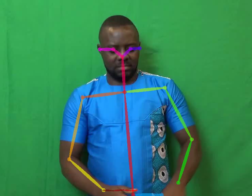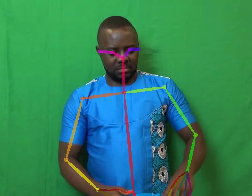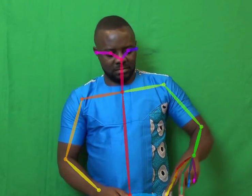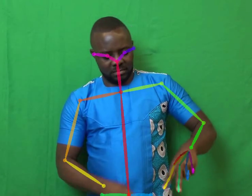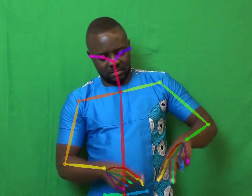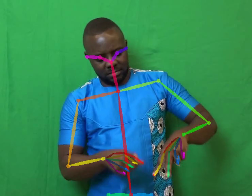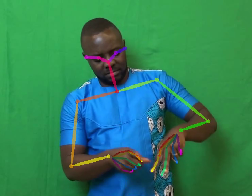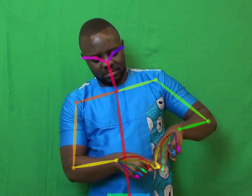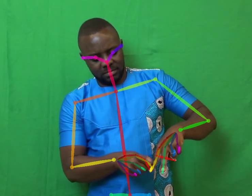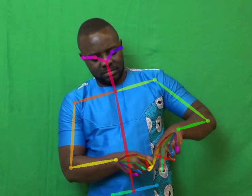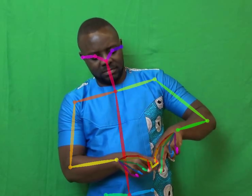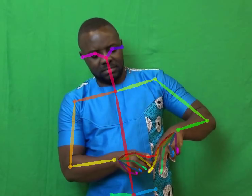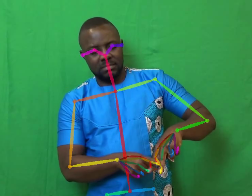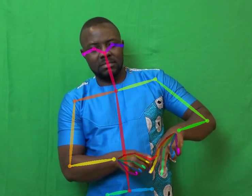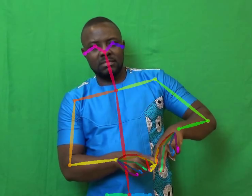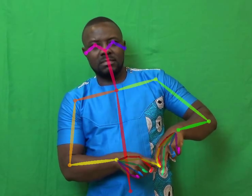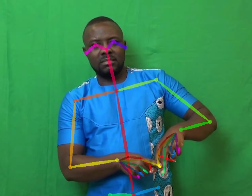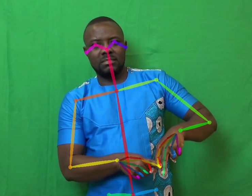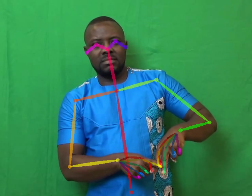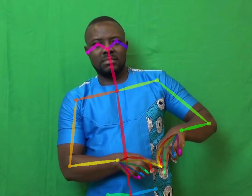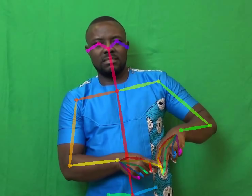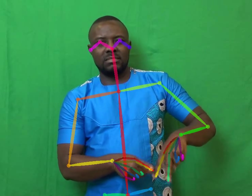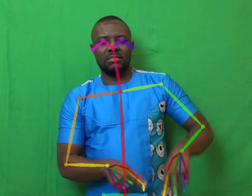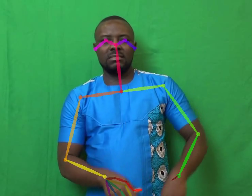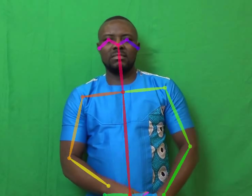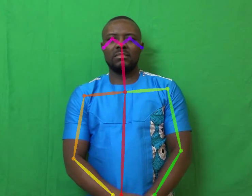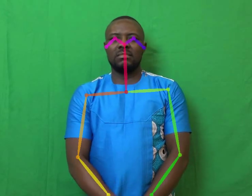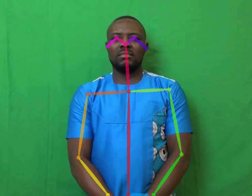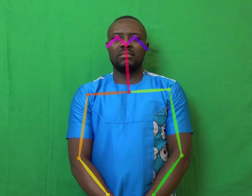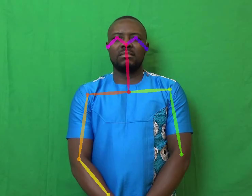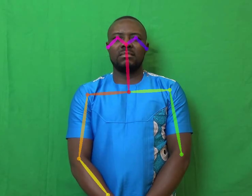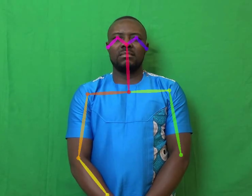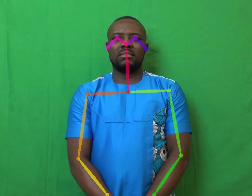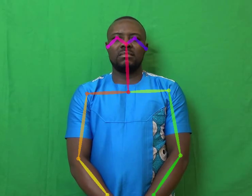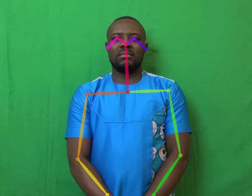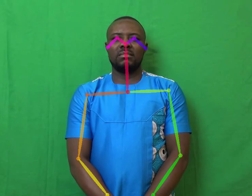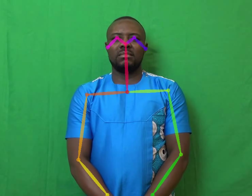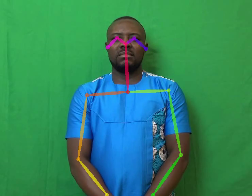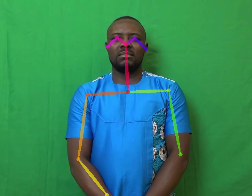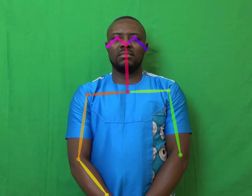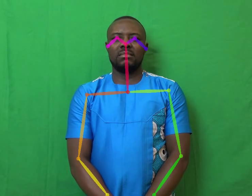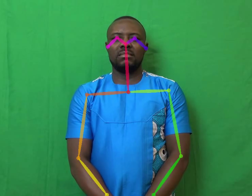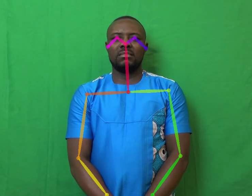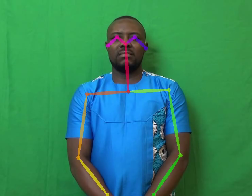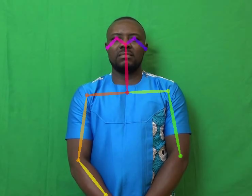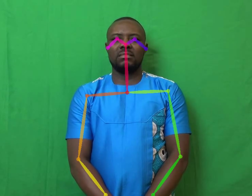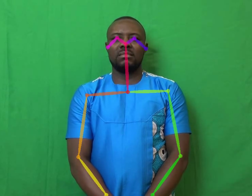HIV